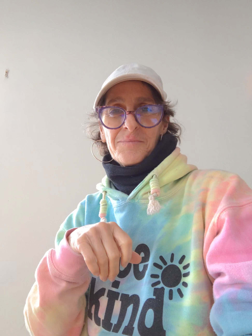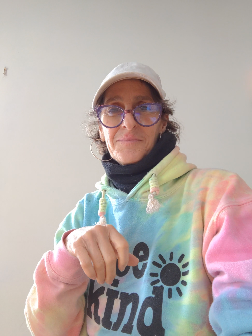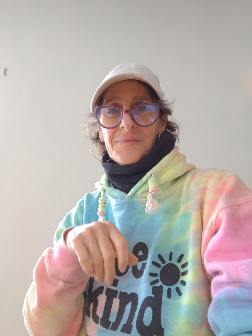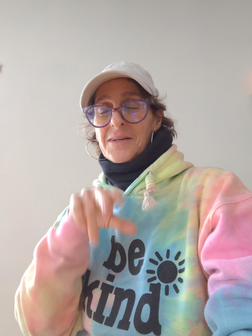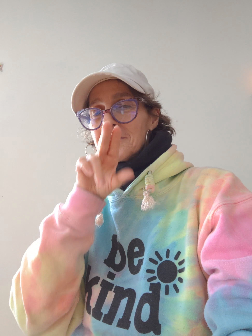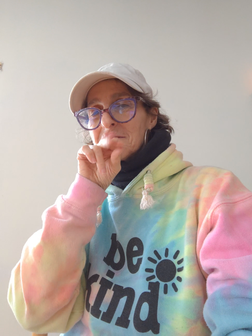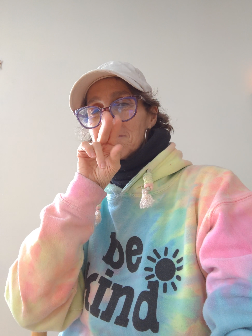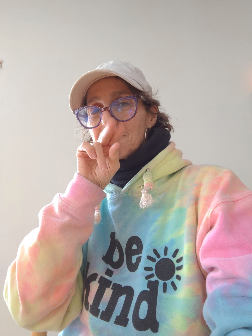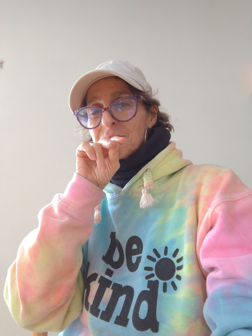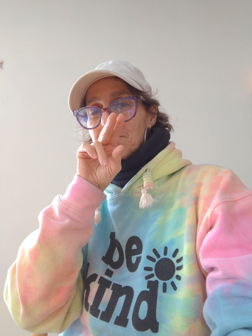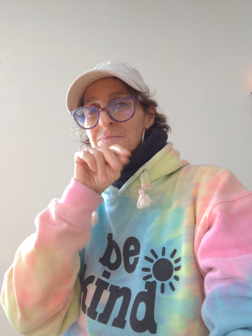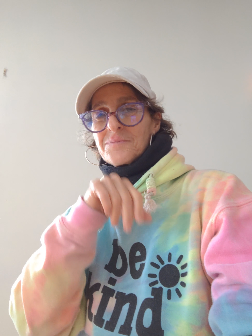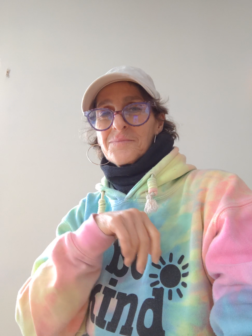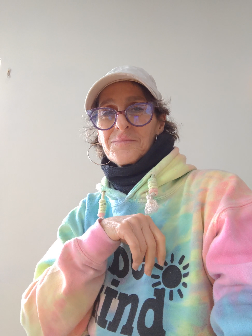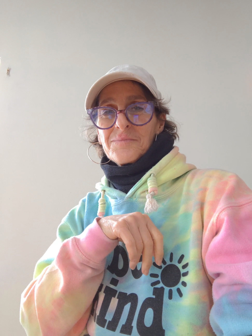duck